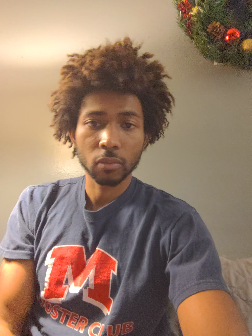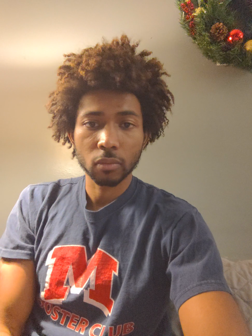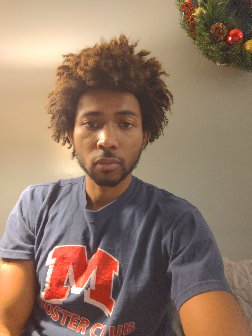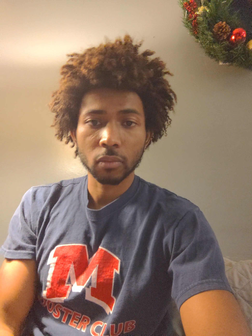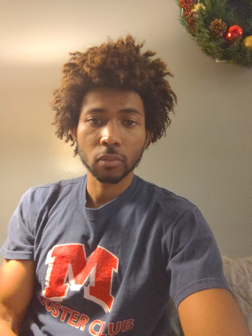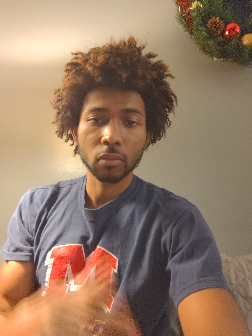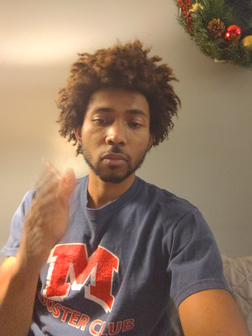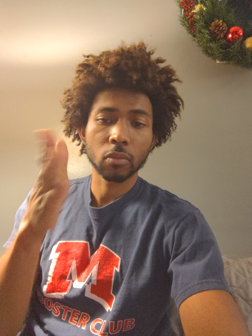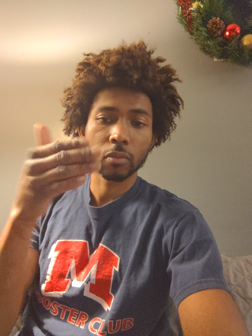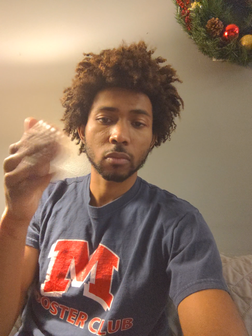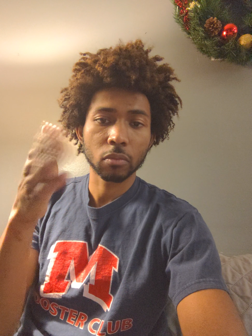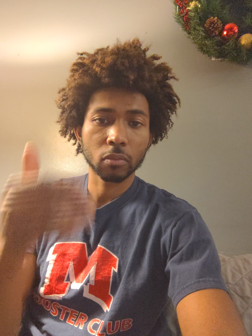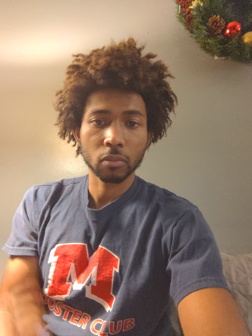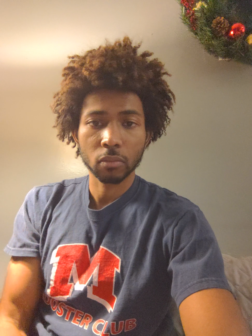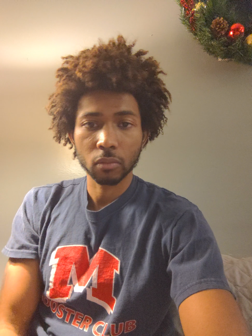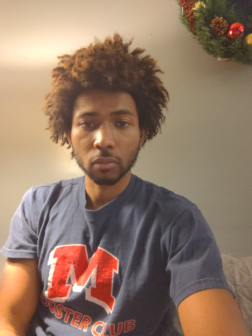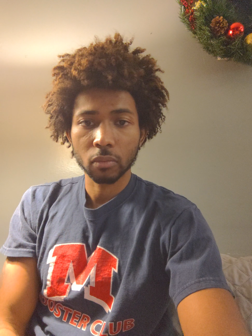flag